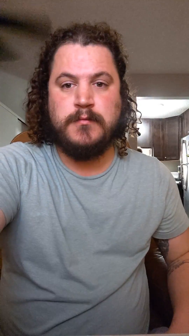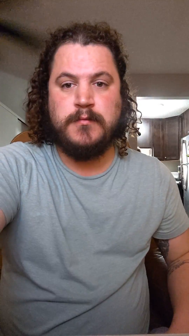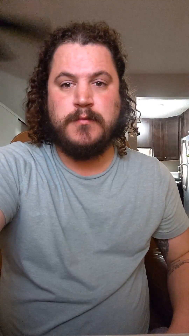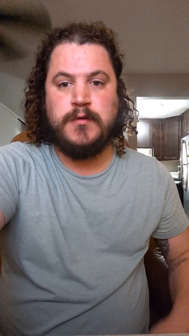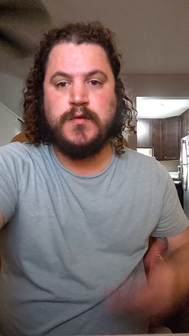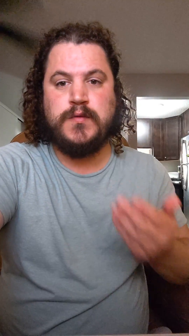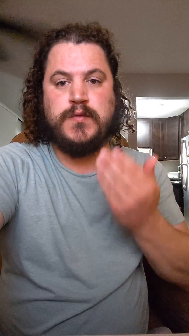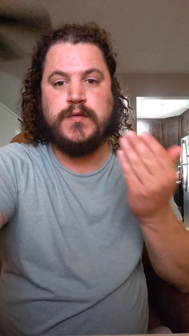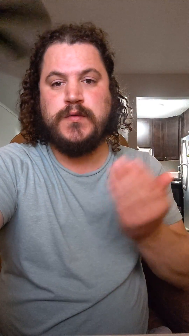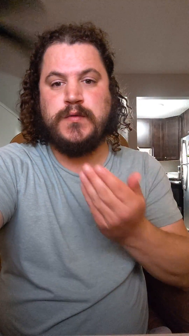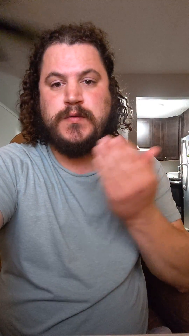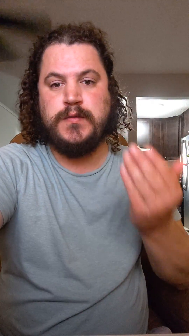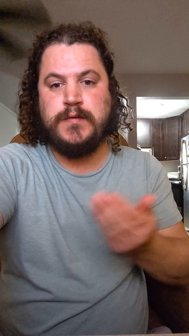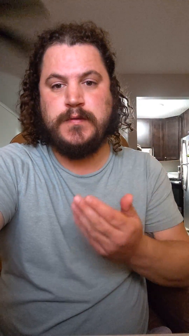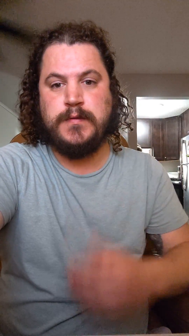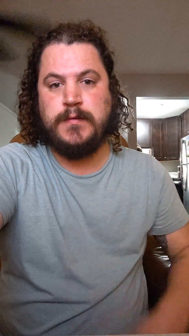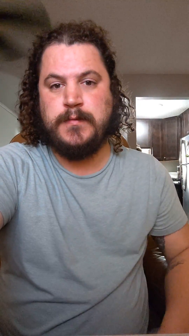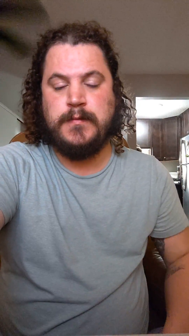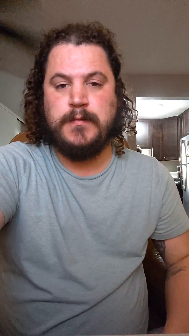new